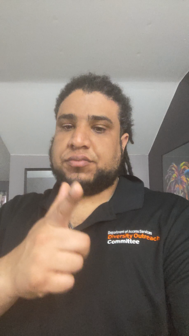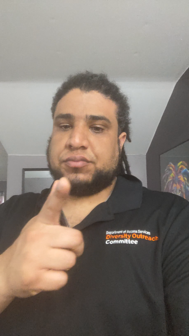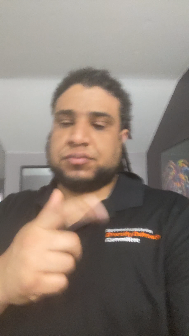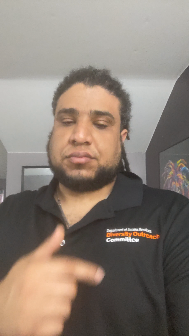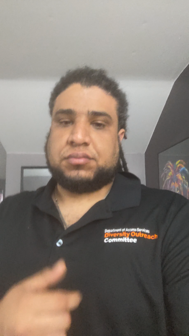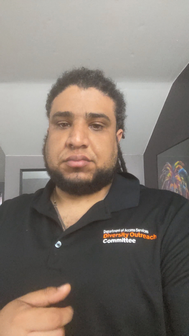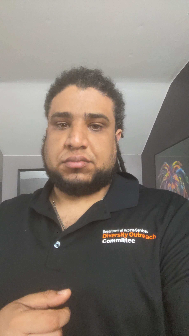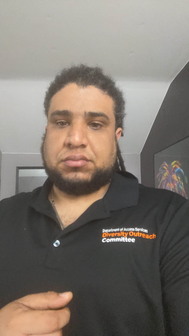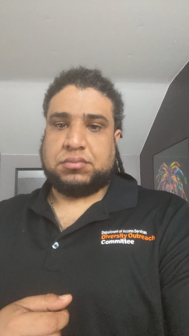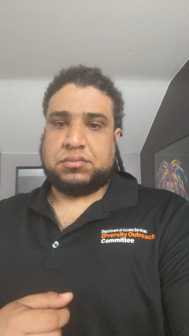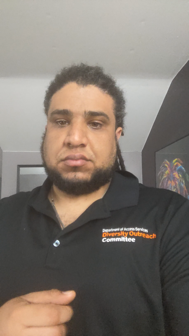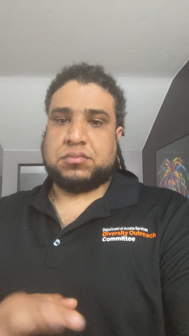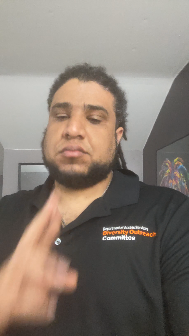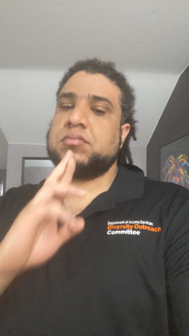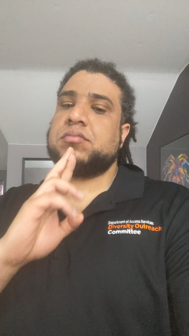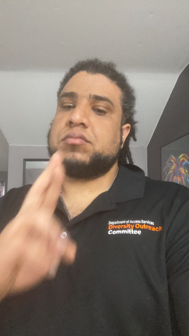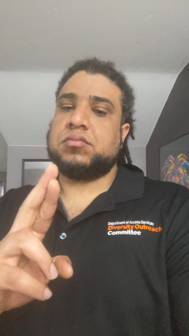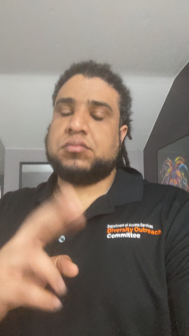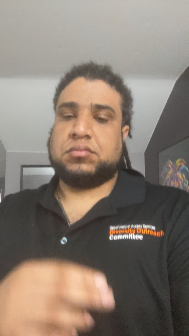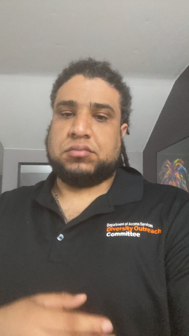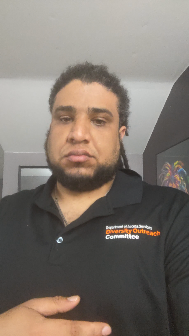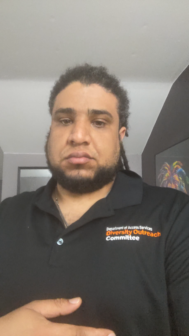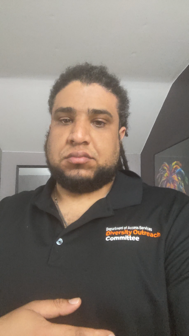are